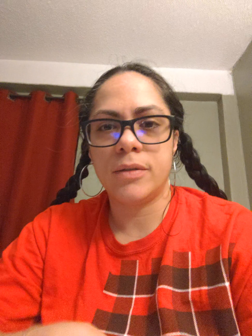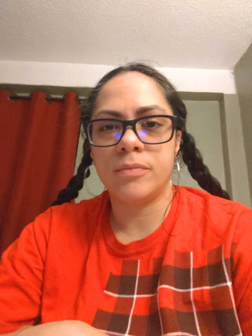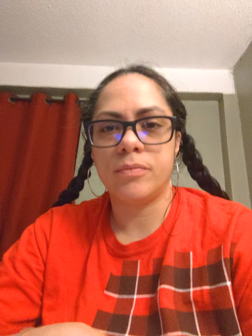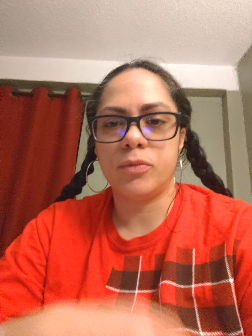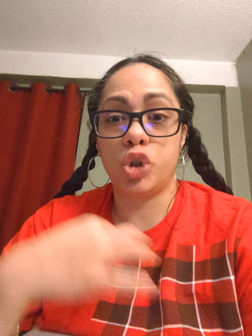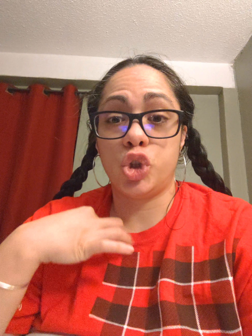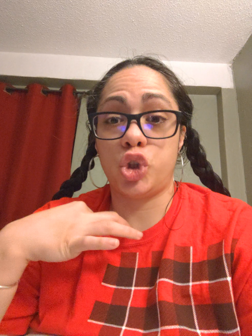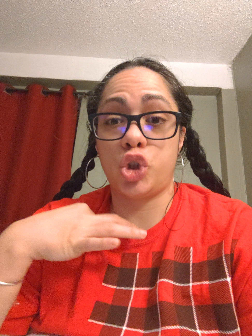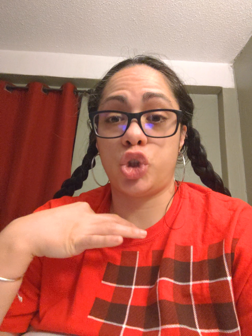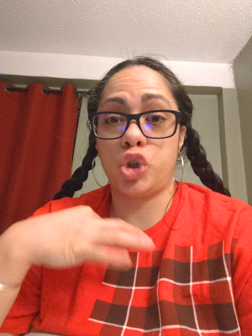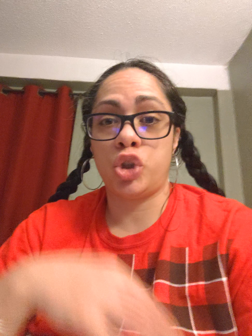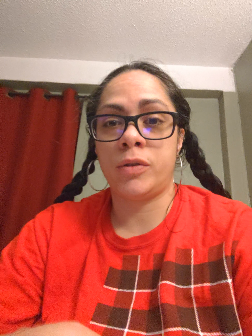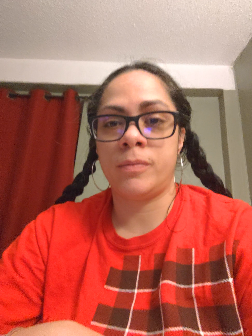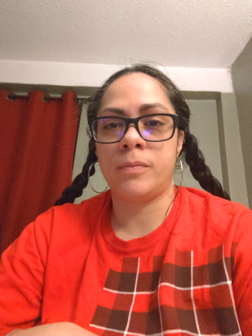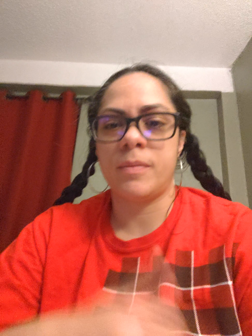shirt